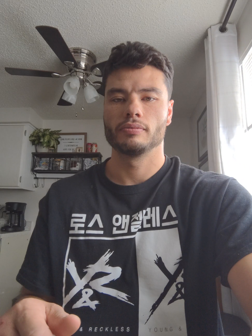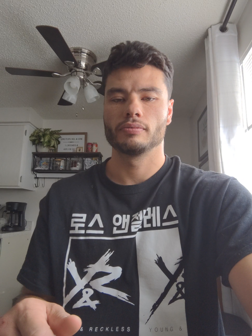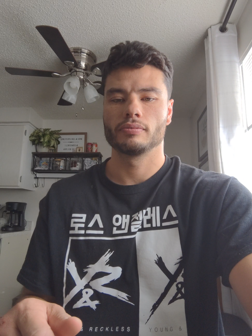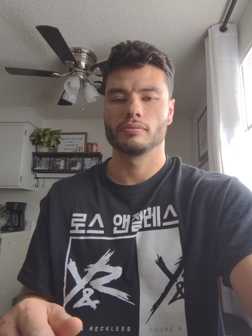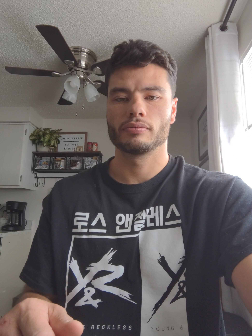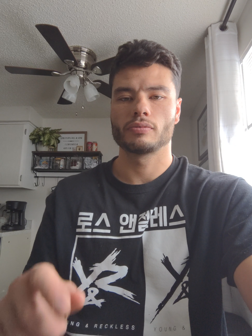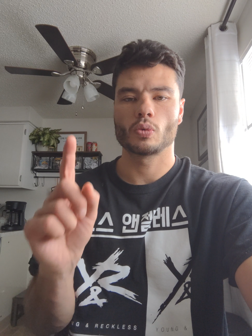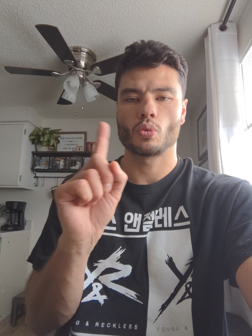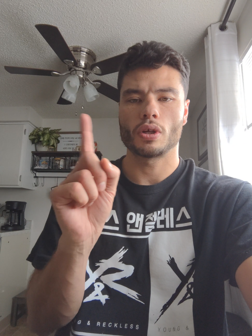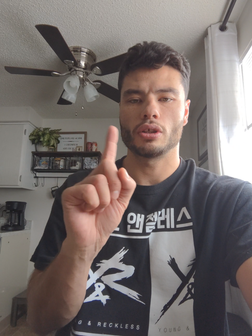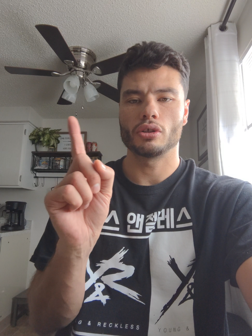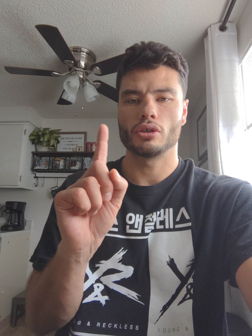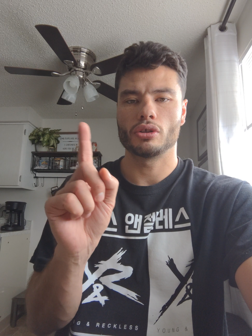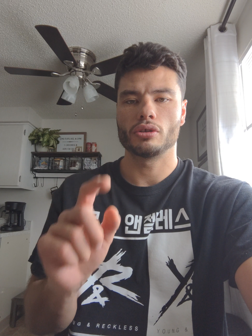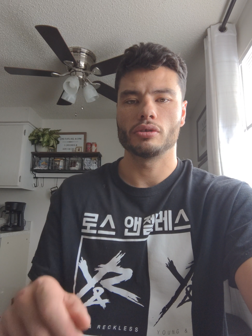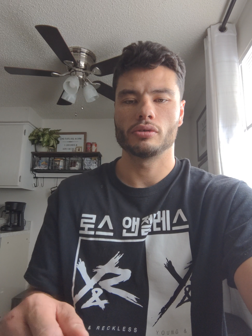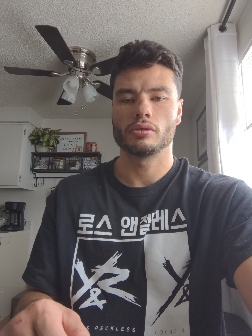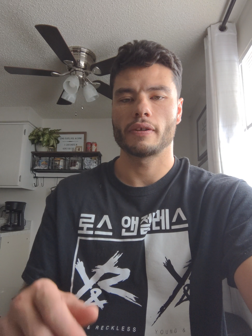where